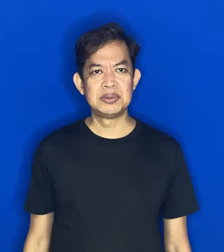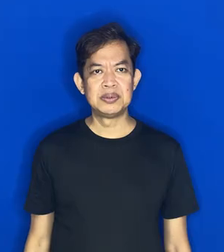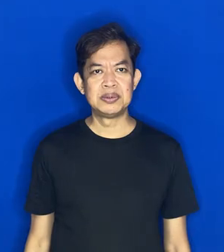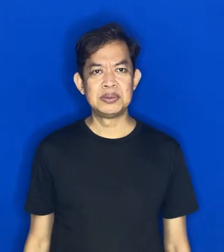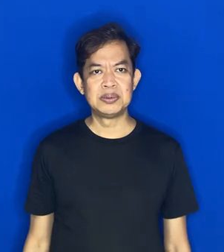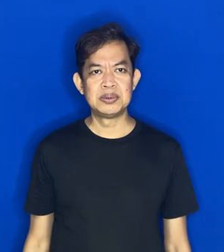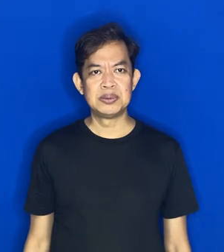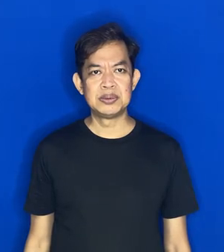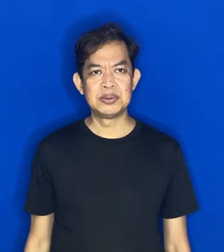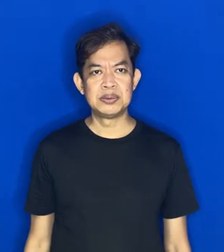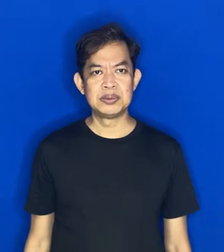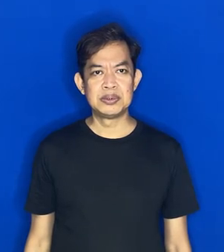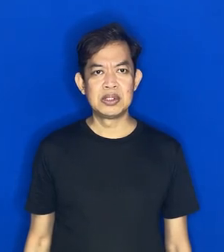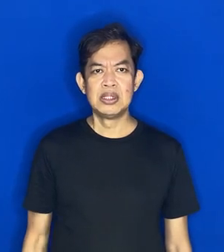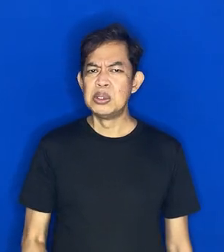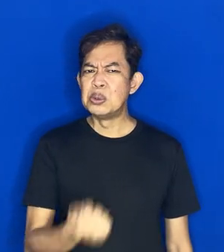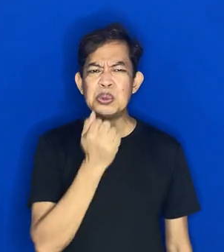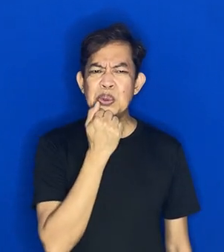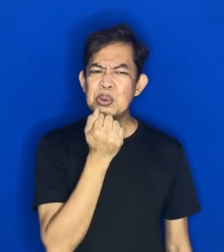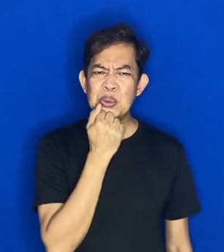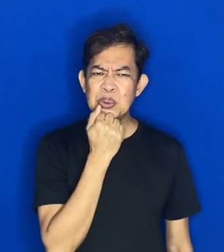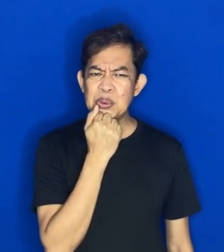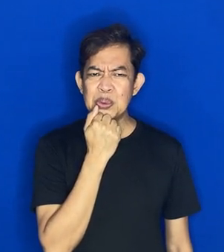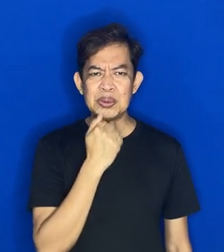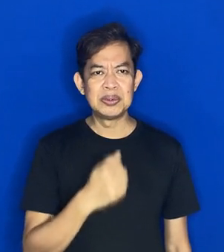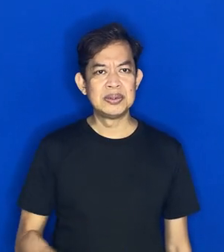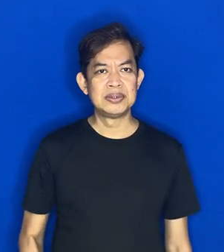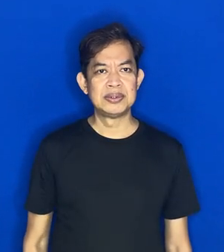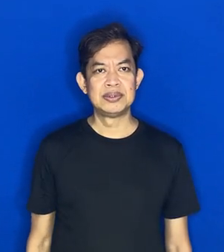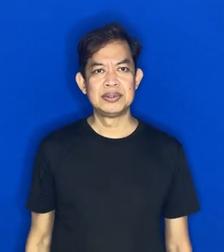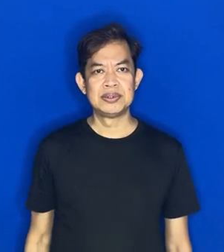wrong